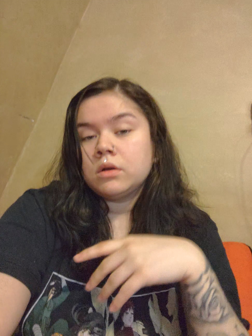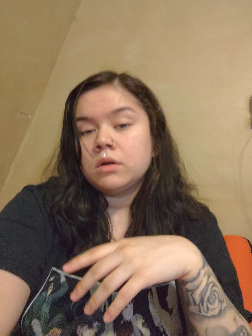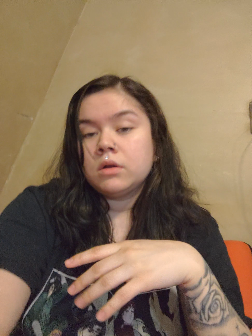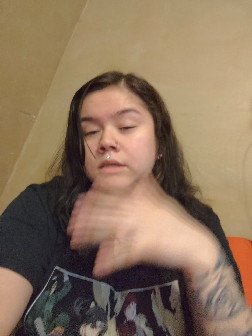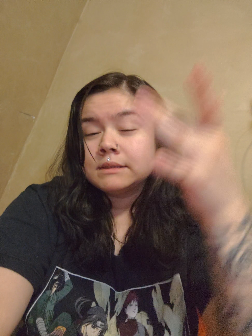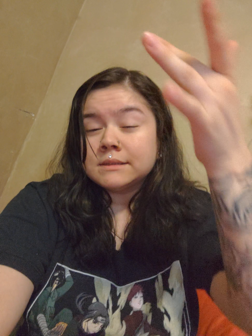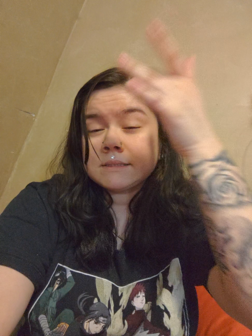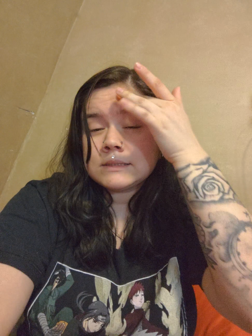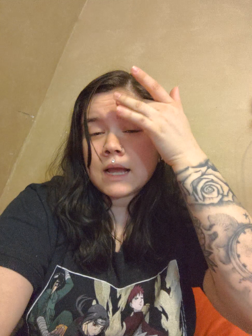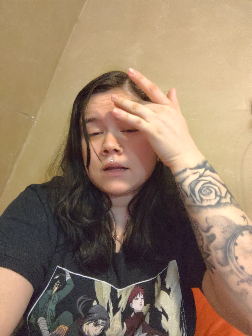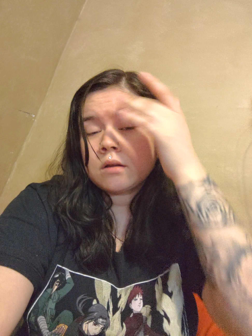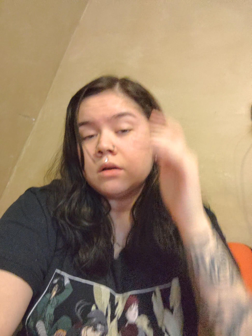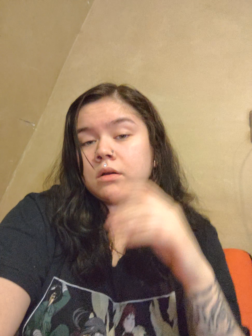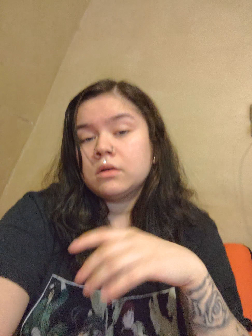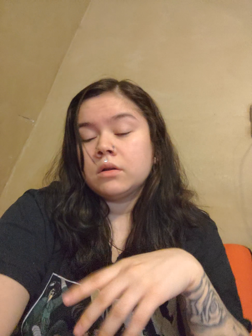sick